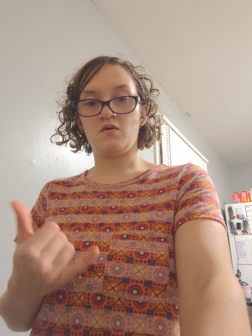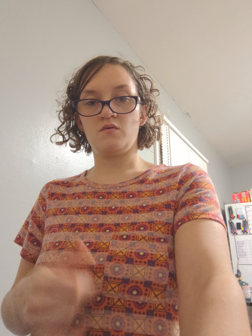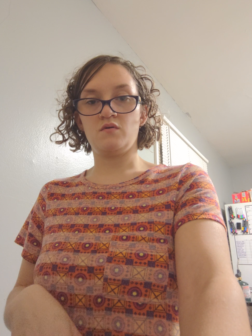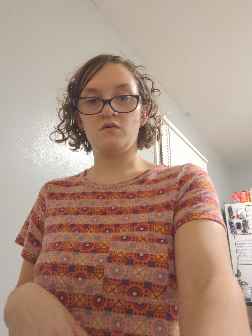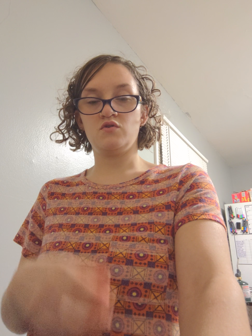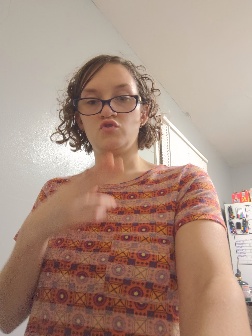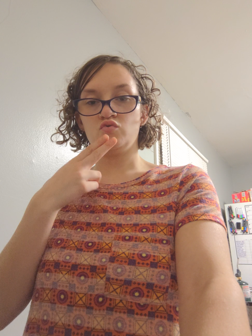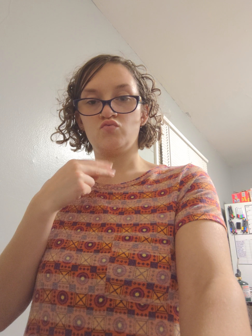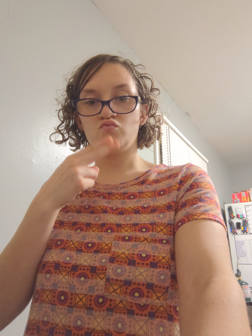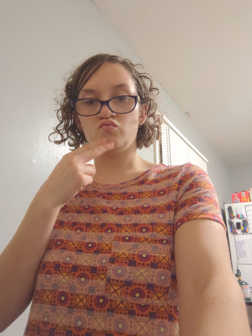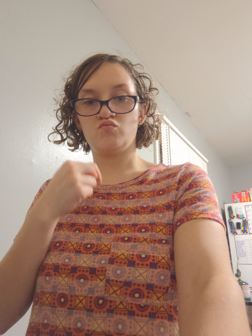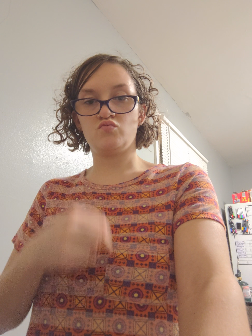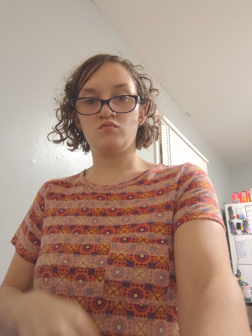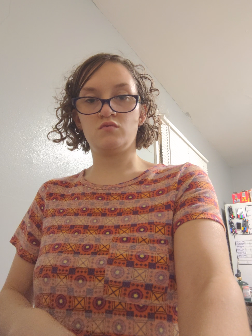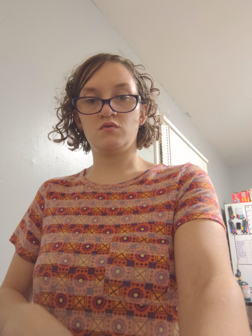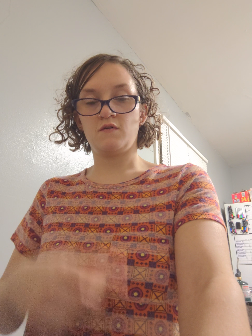cute